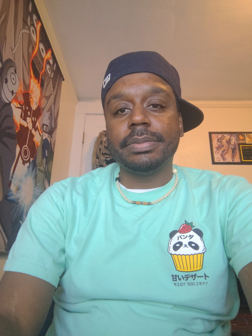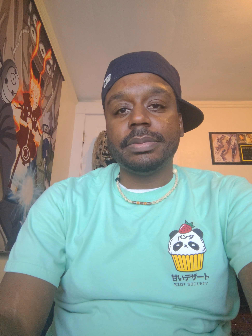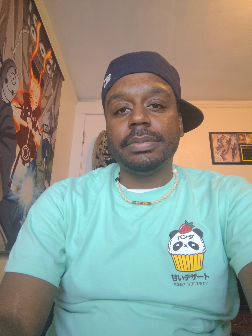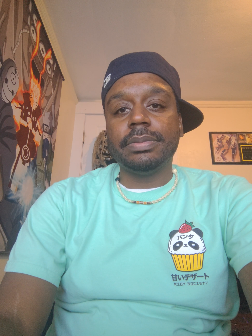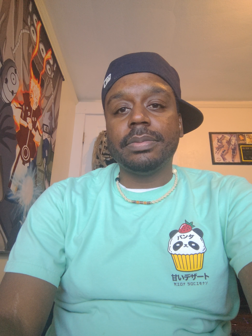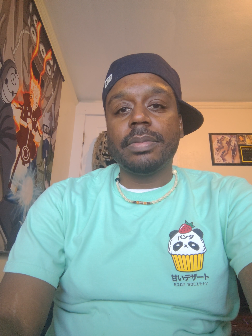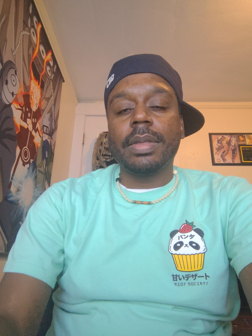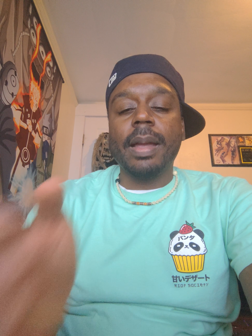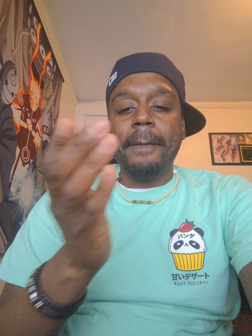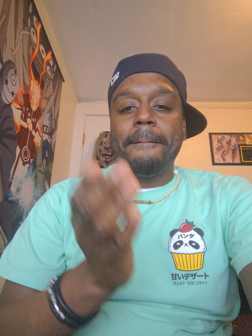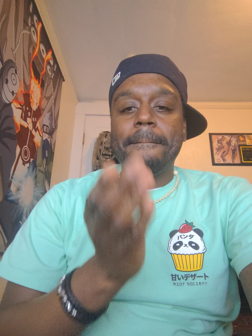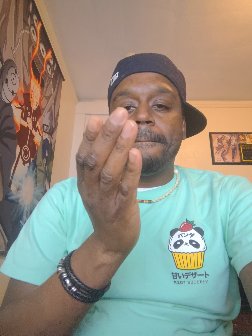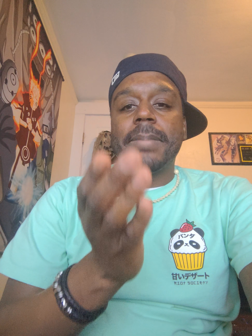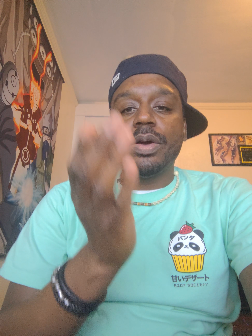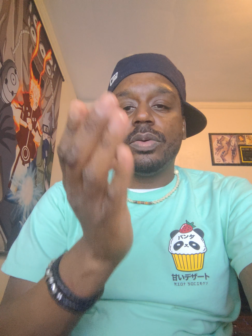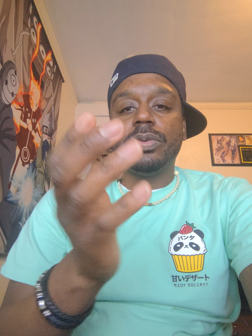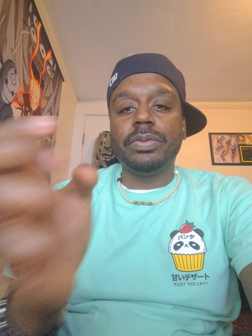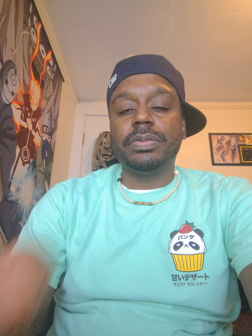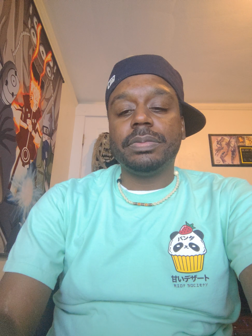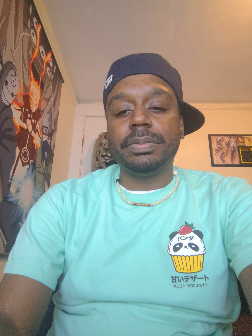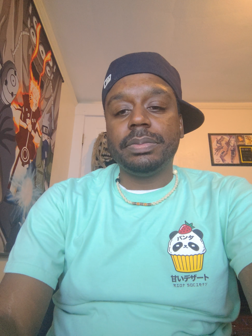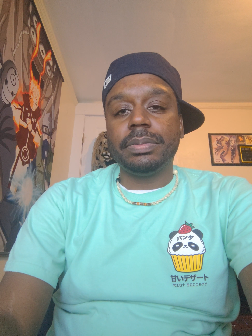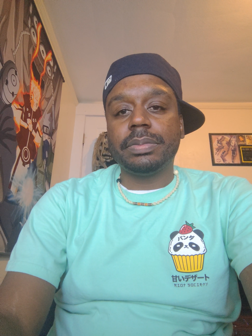boat